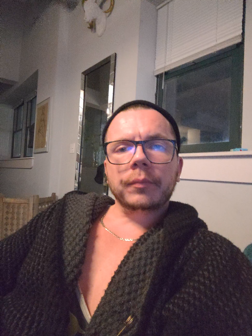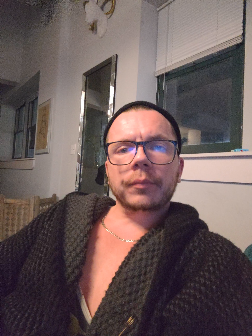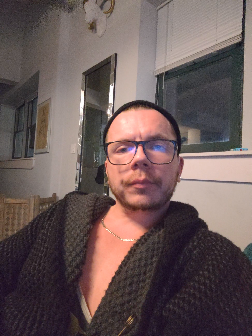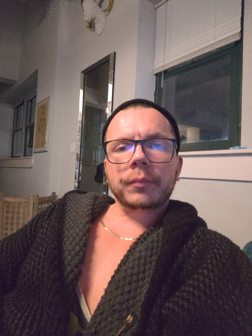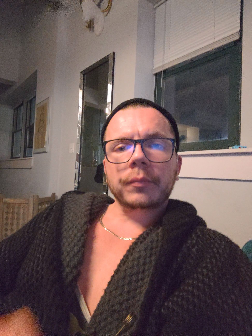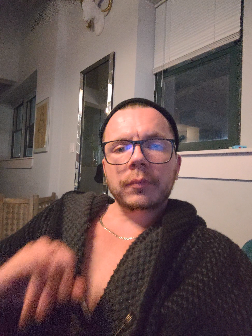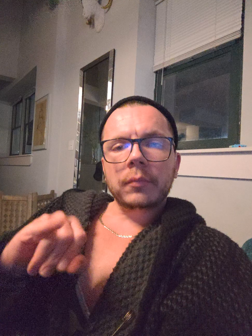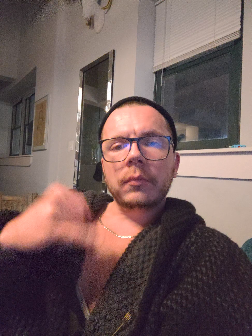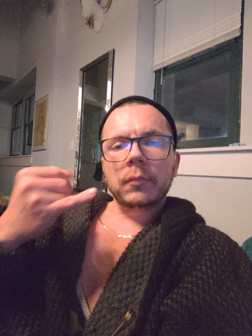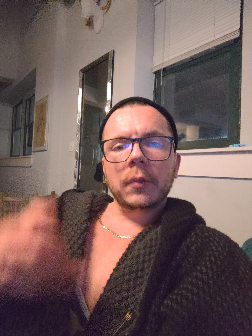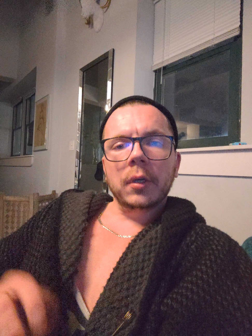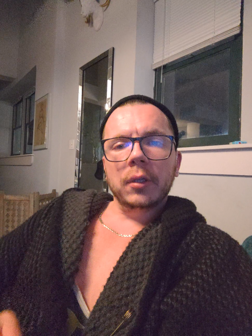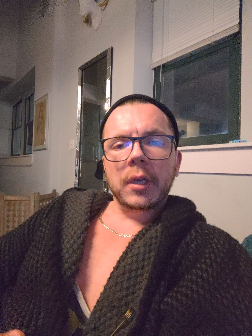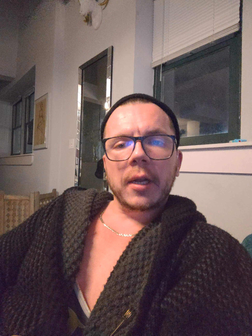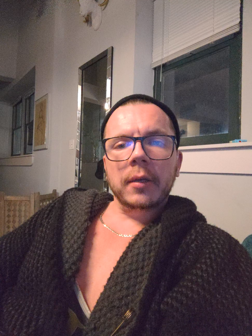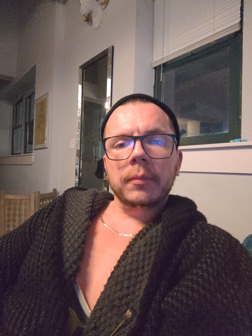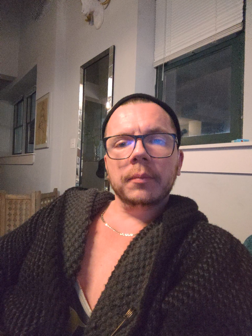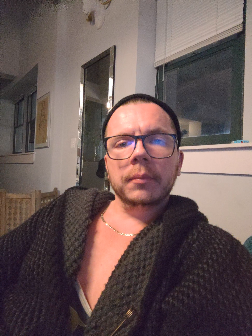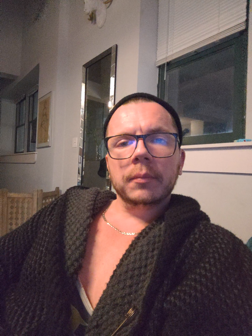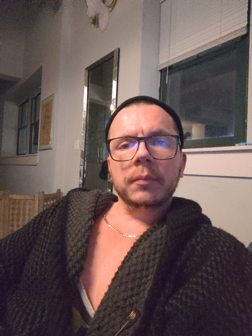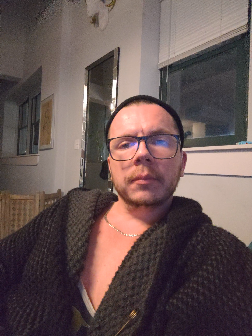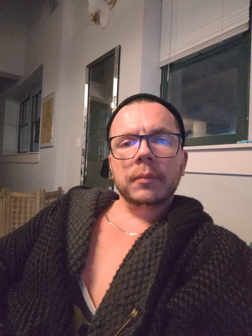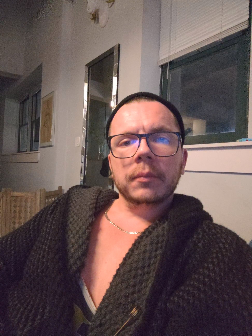jeans